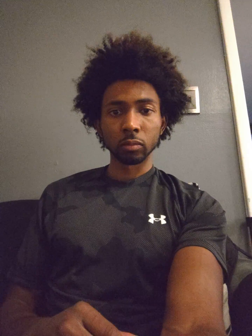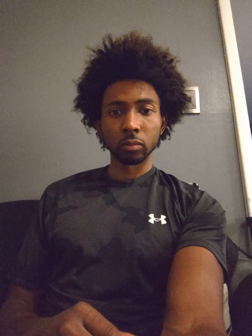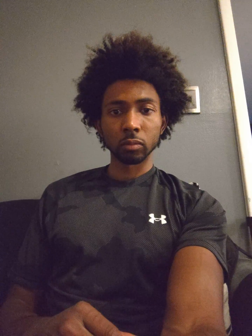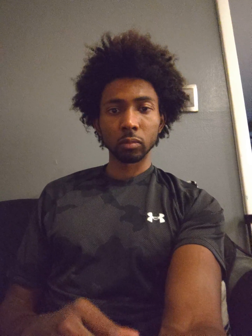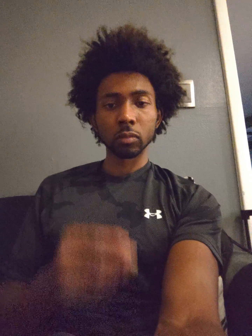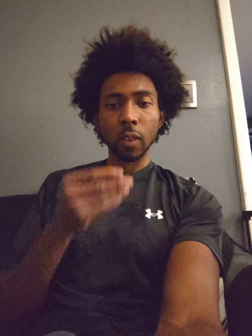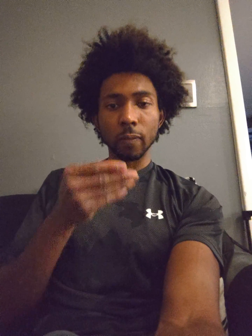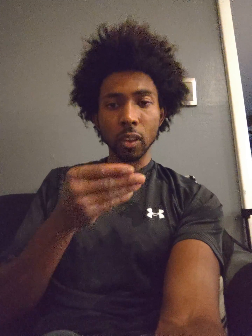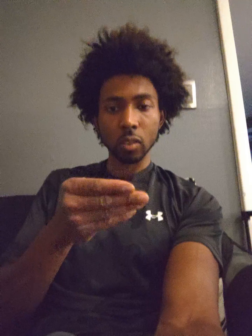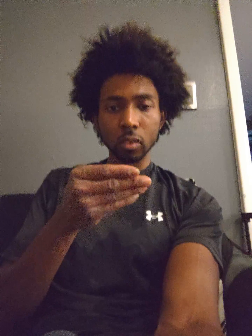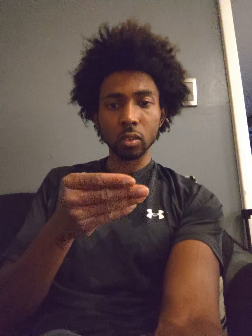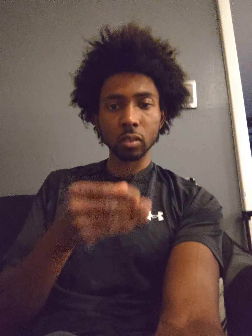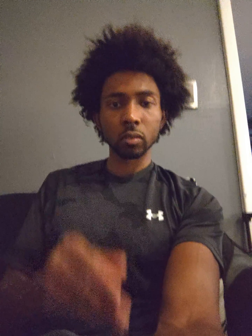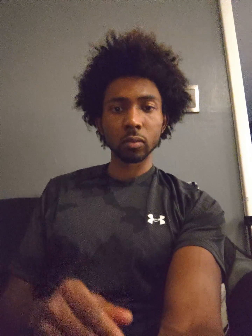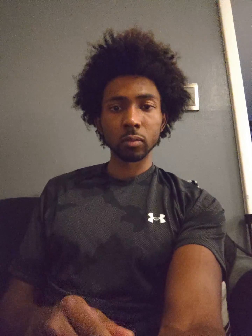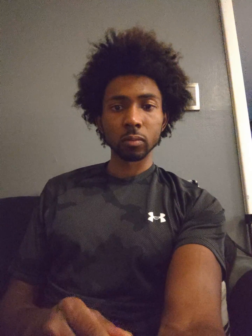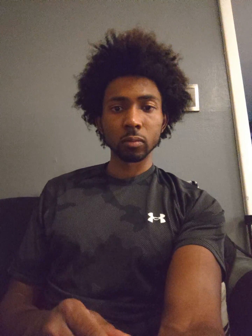feed